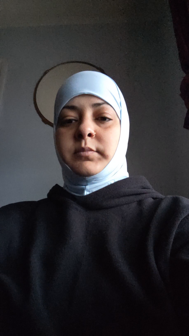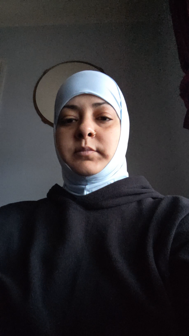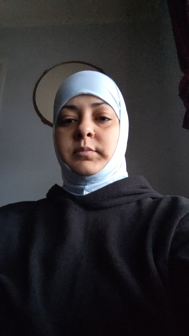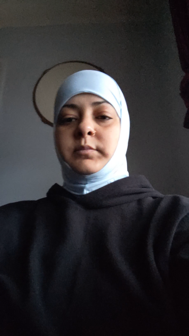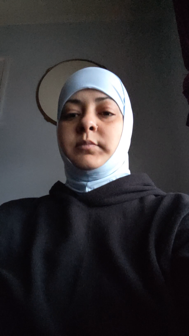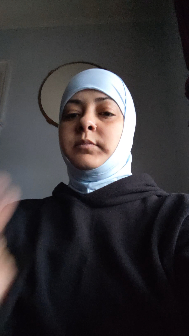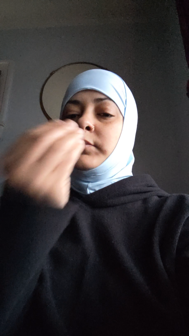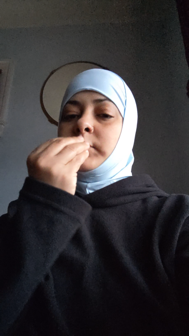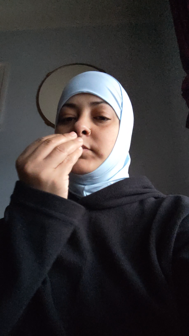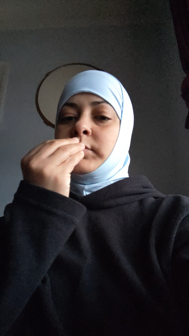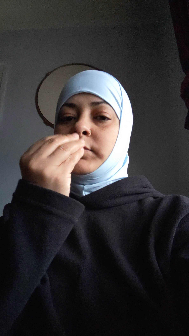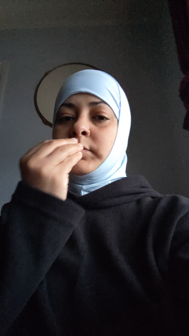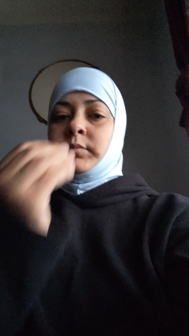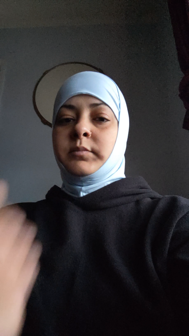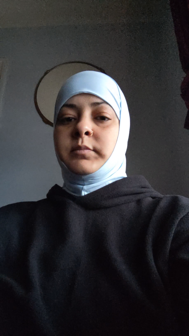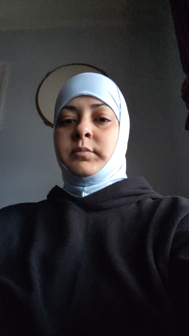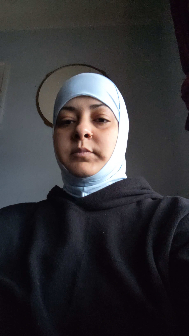eat